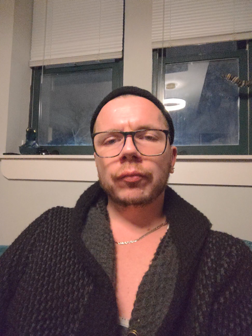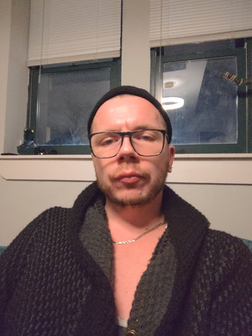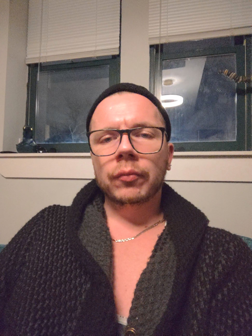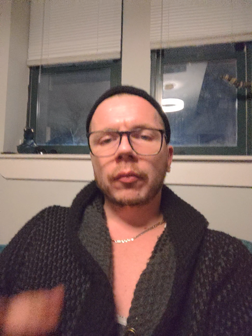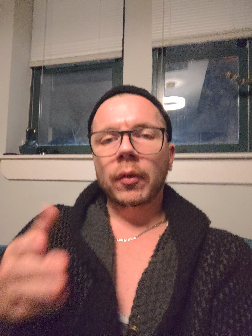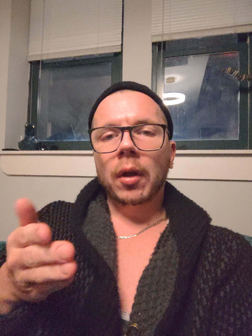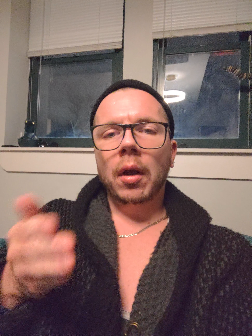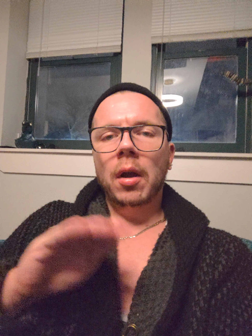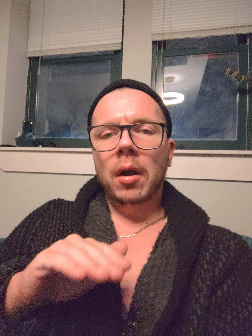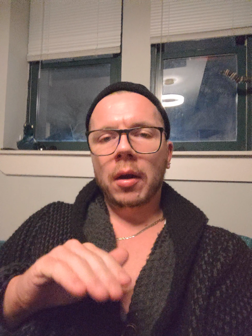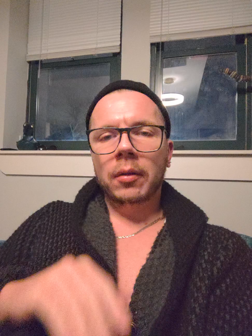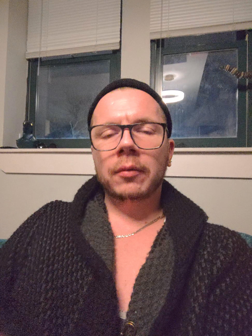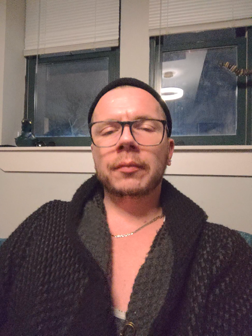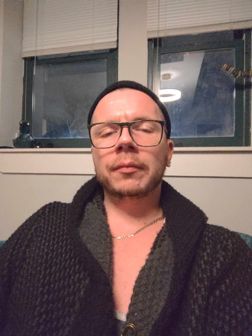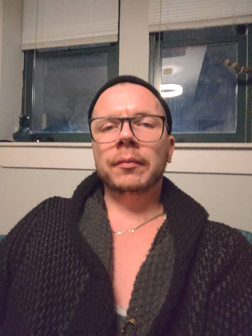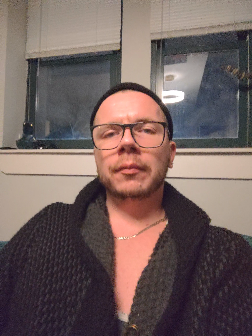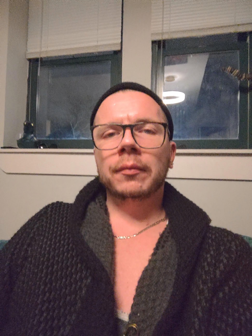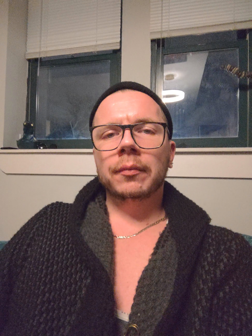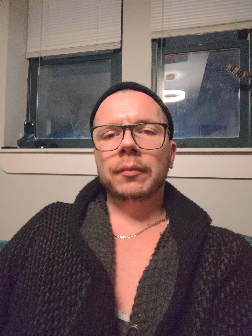on